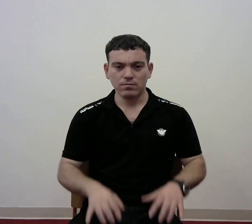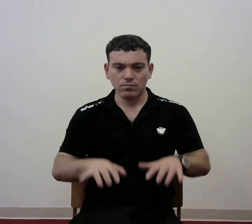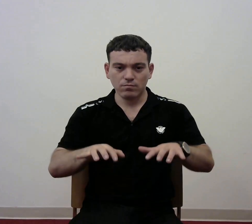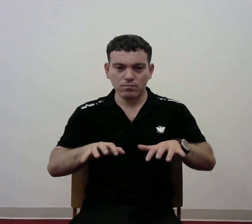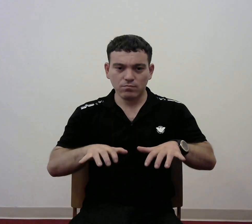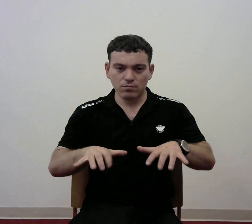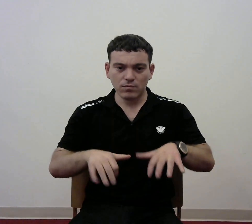kompüter